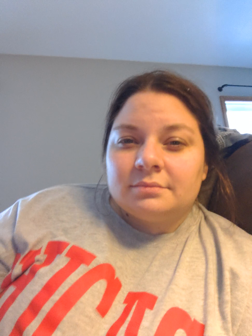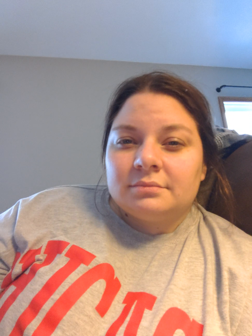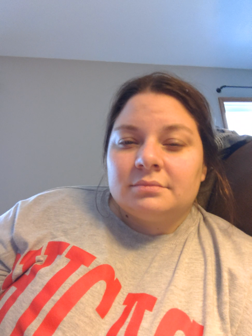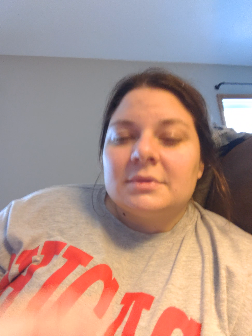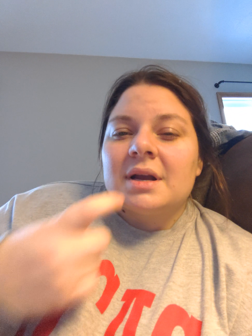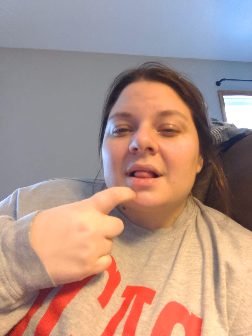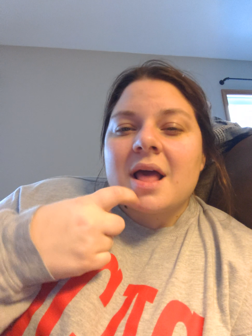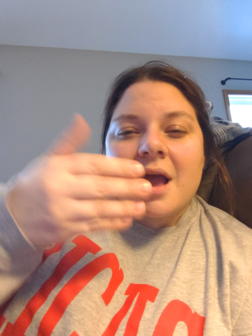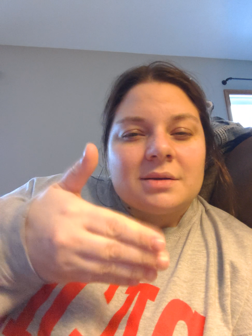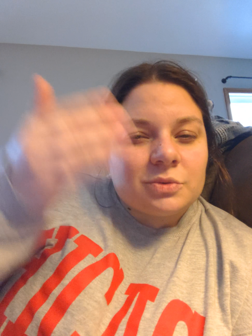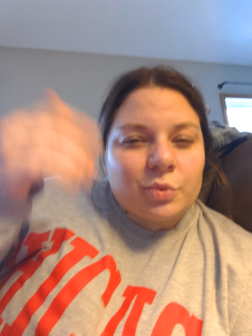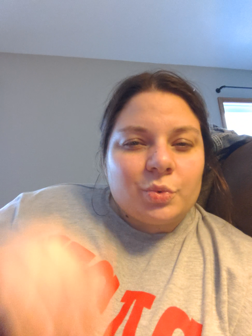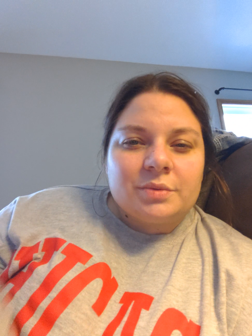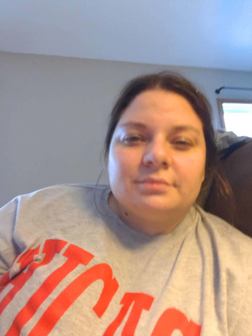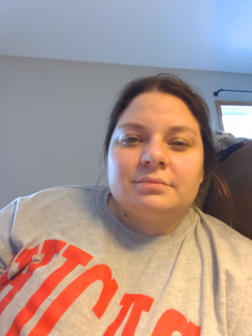window